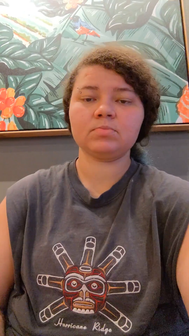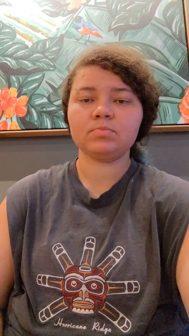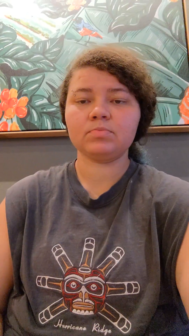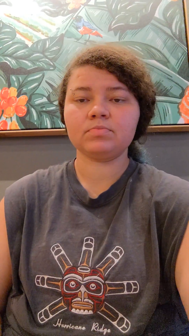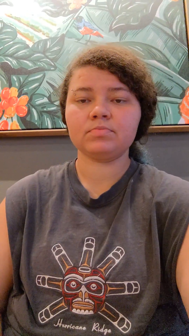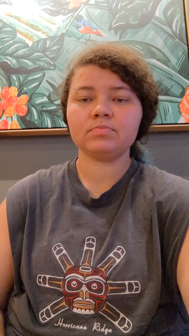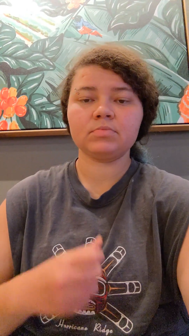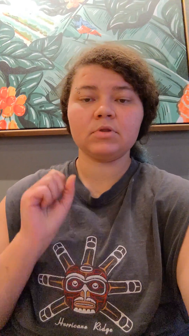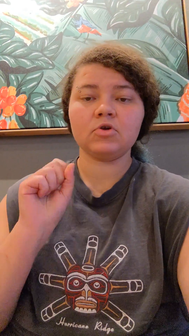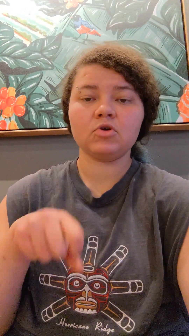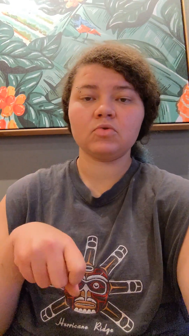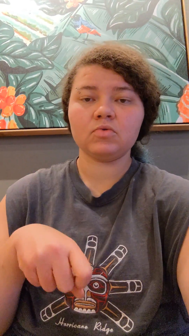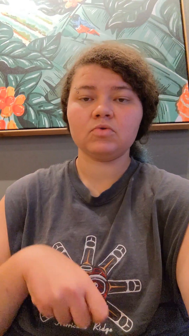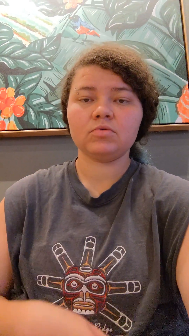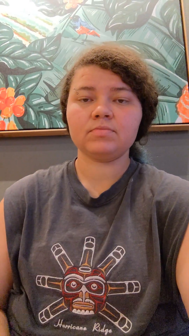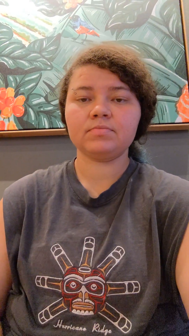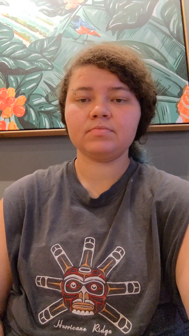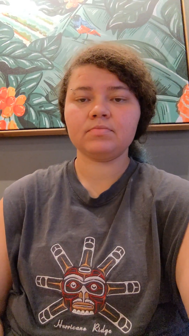could